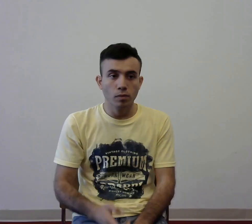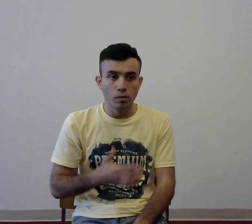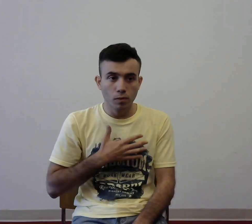mən